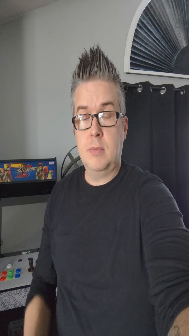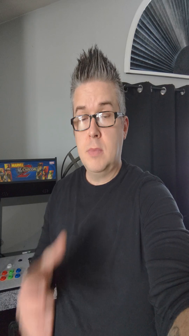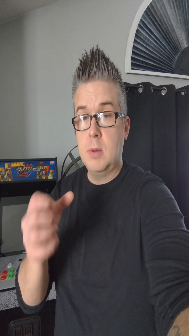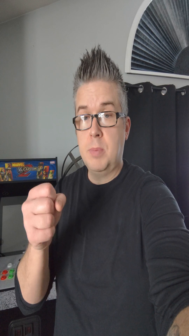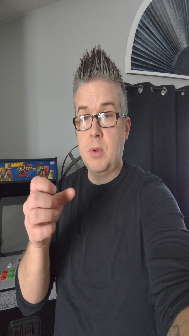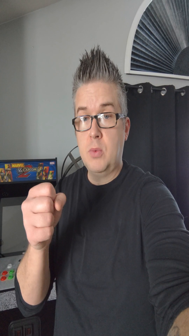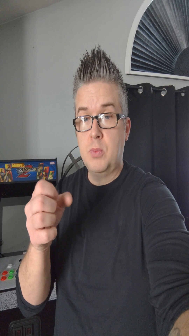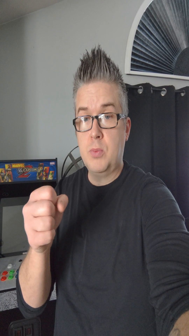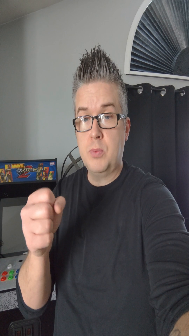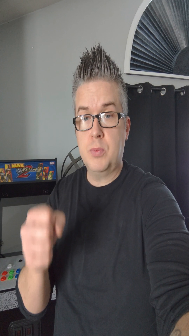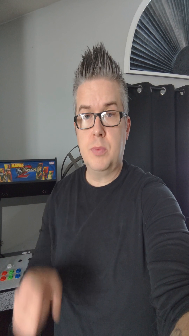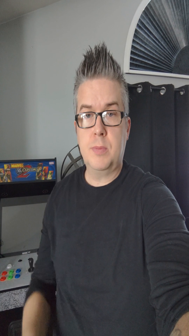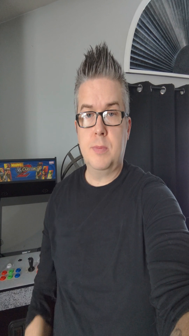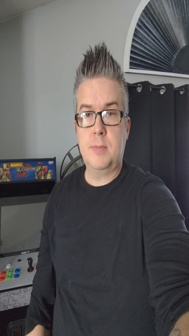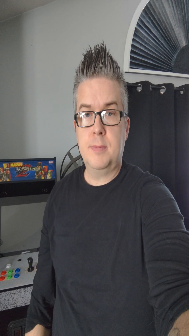milk